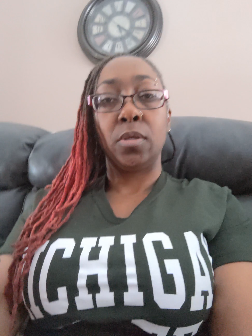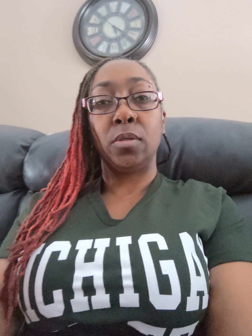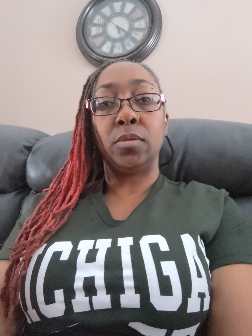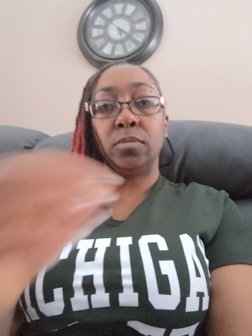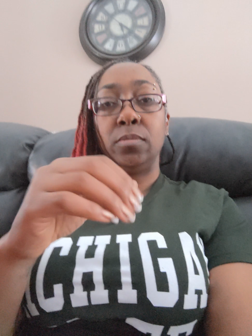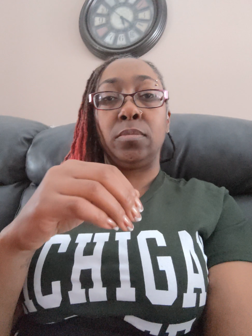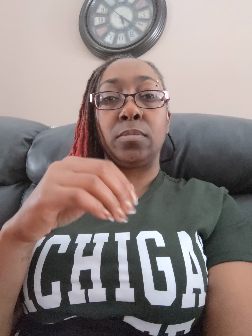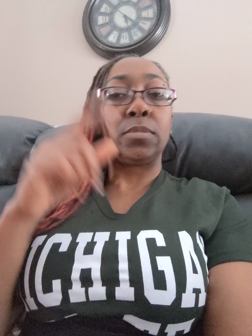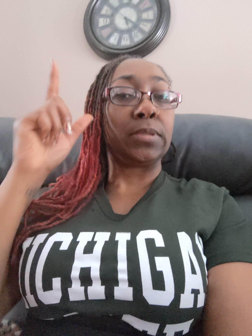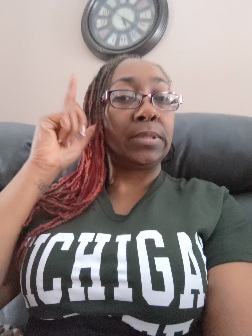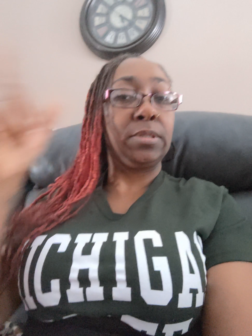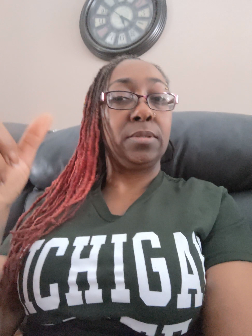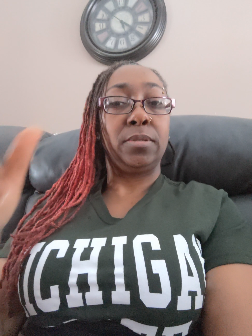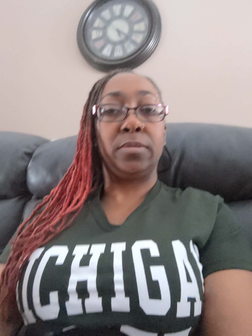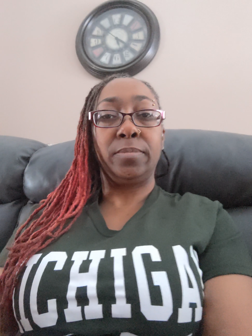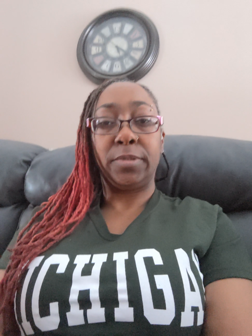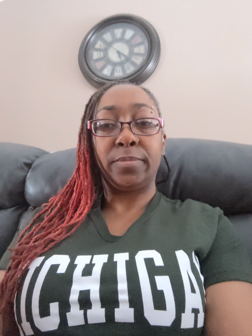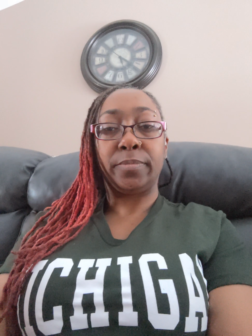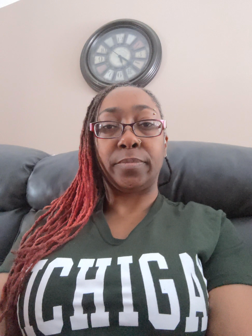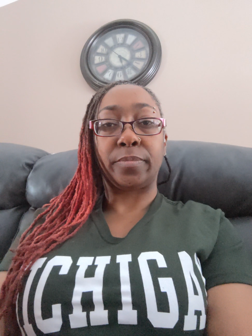listen